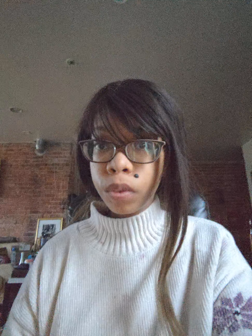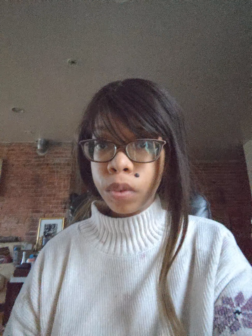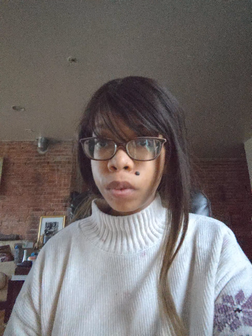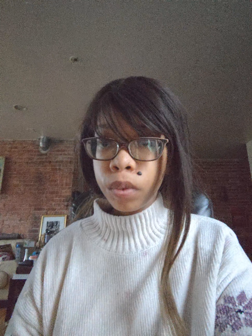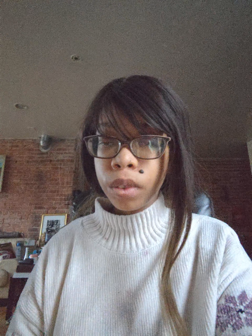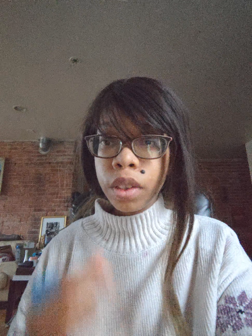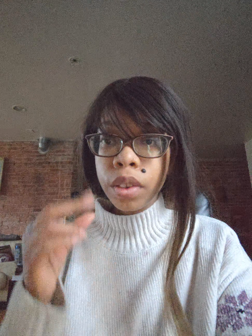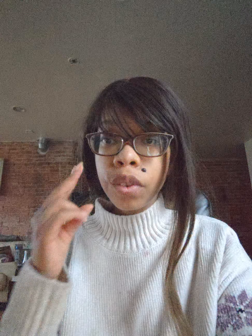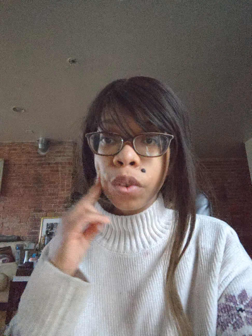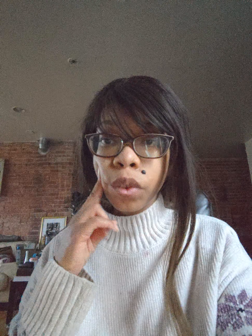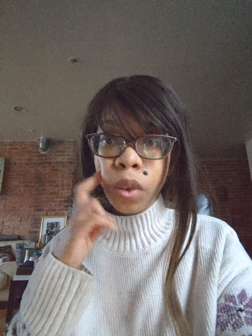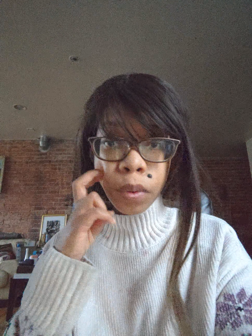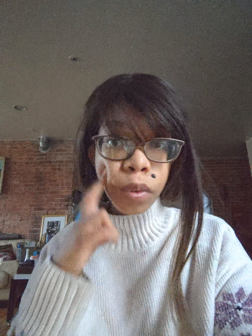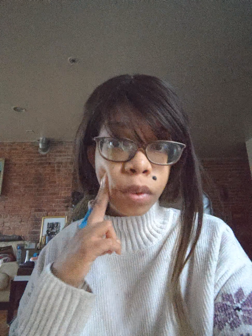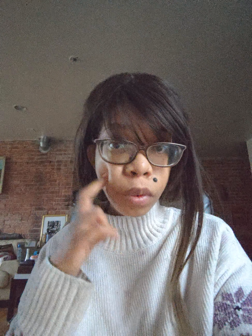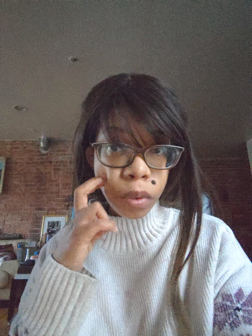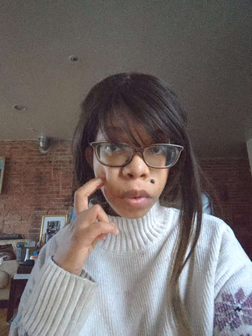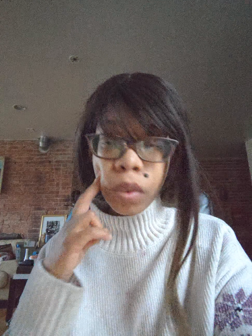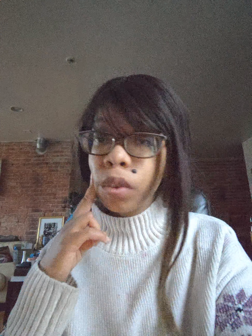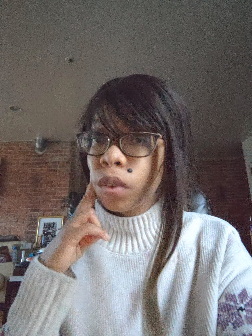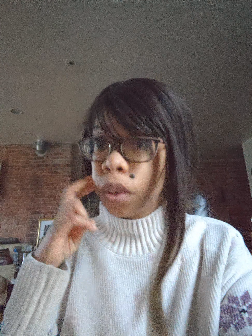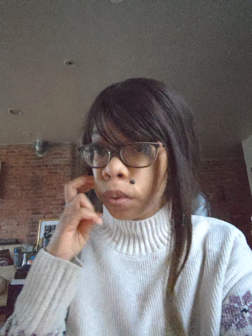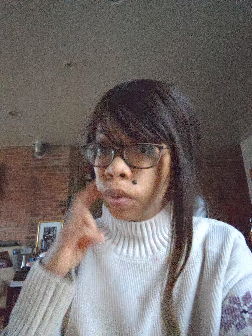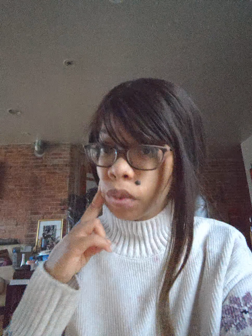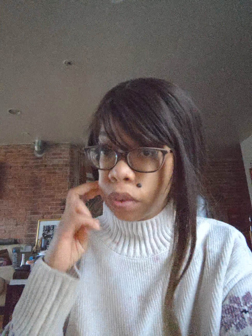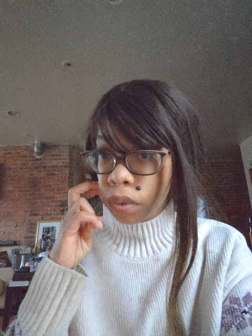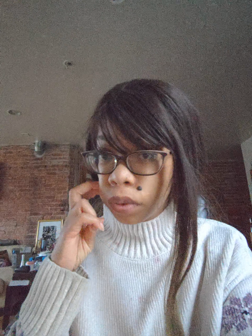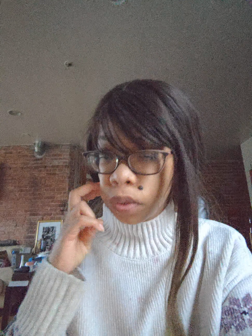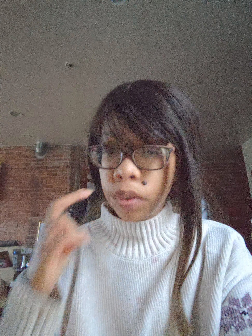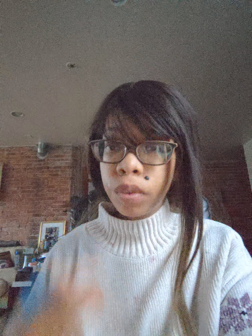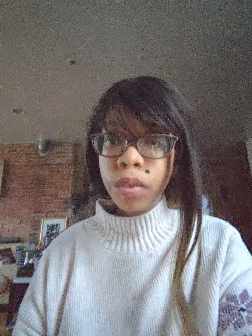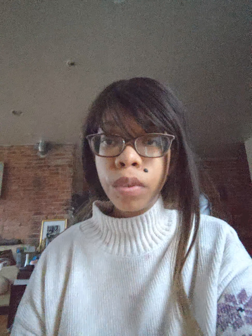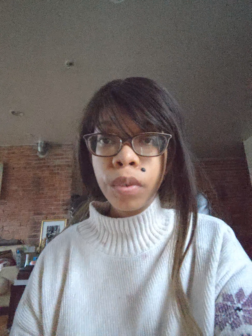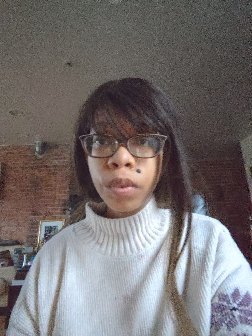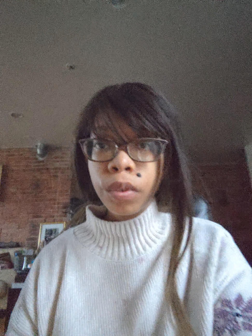gum